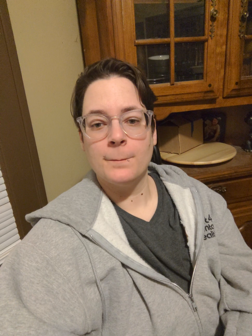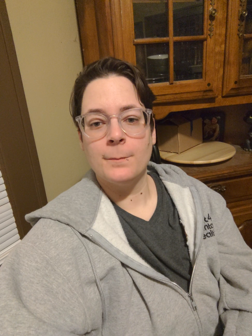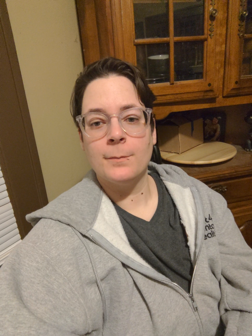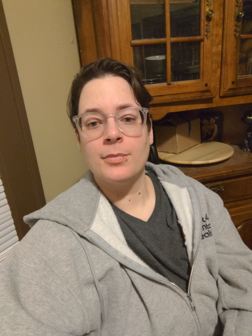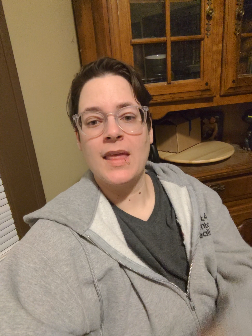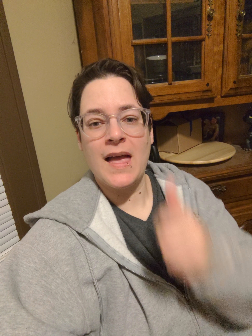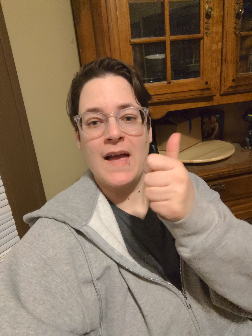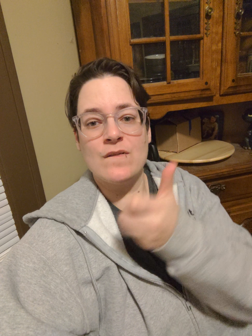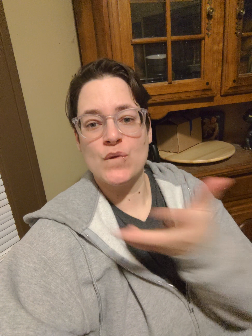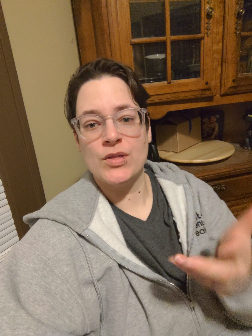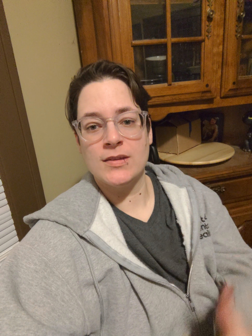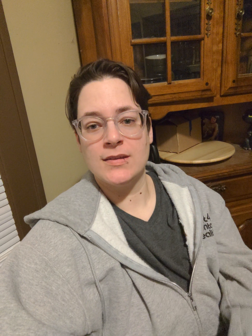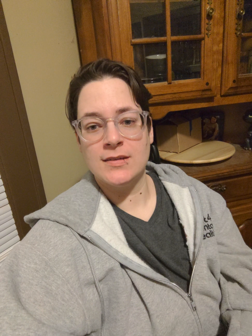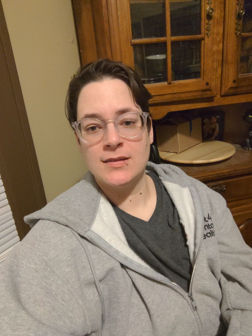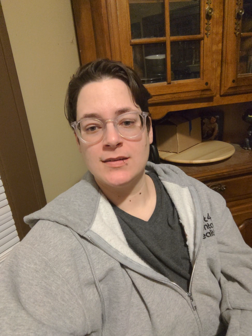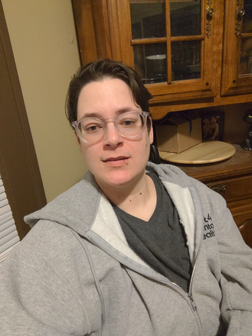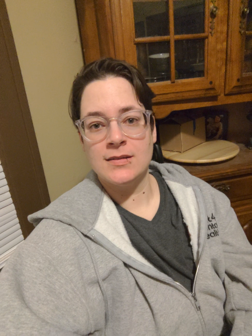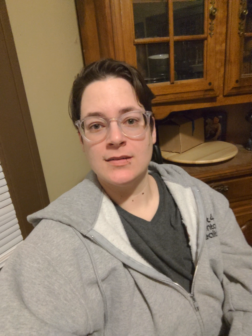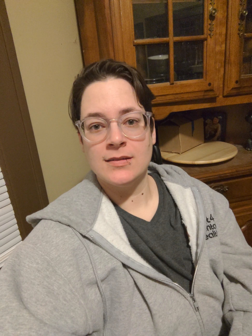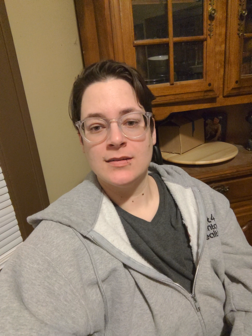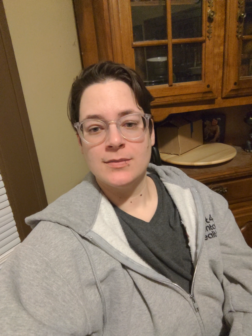every